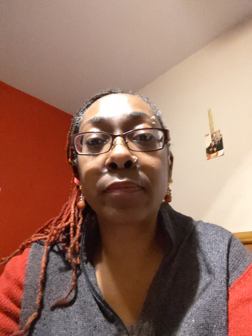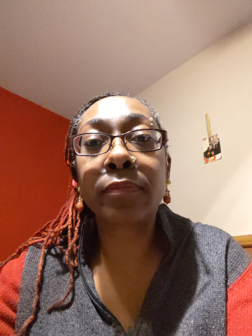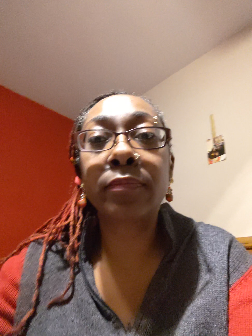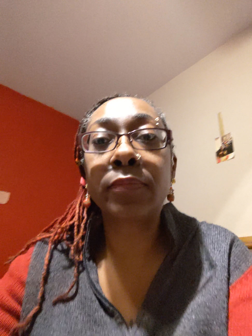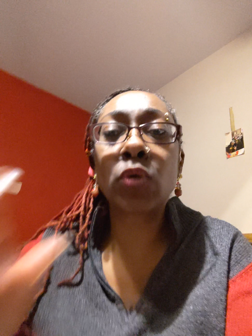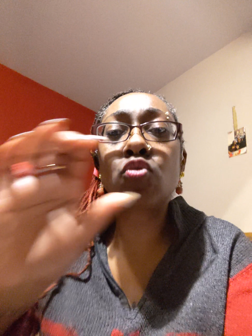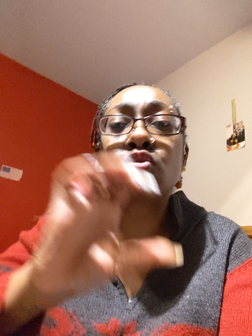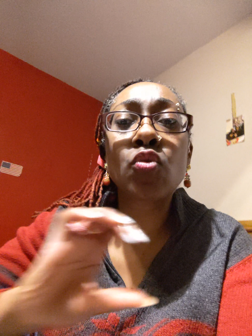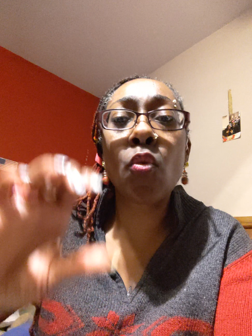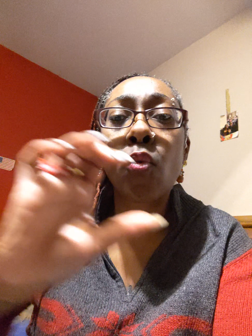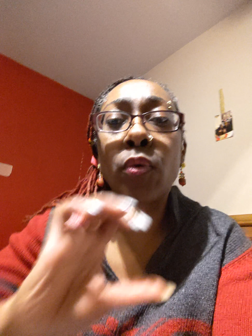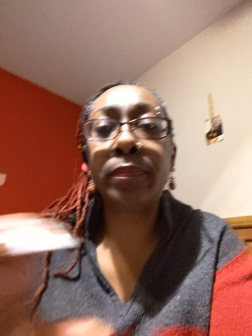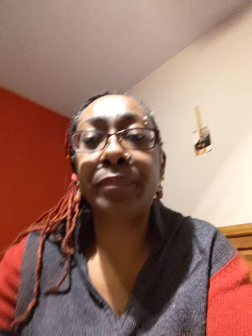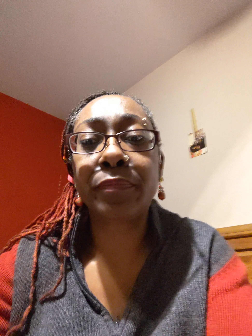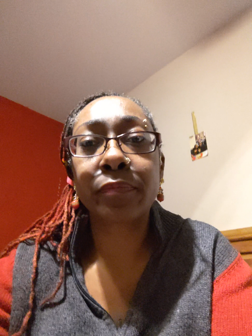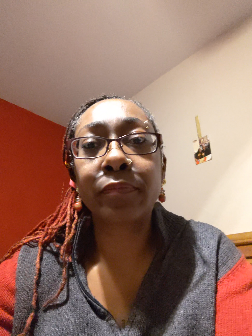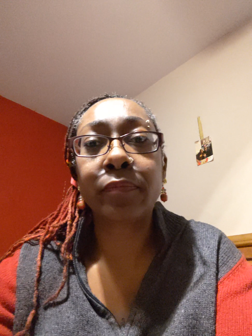chocolate